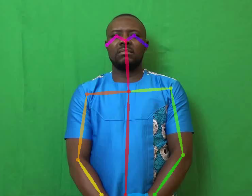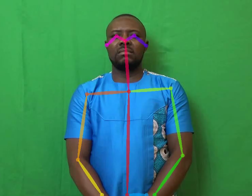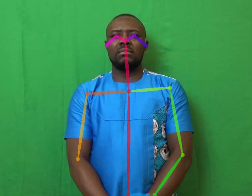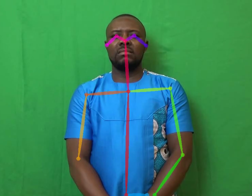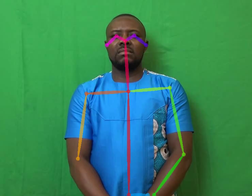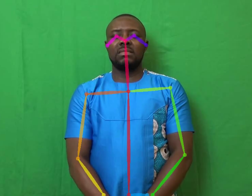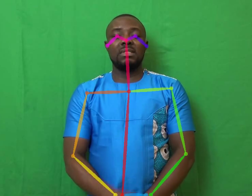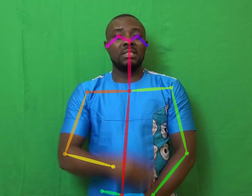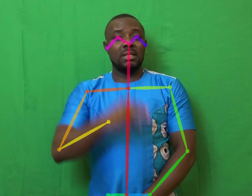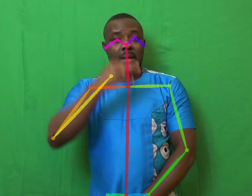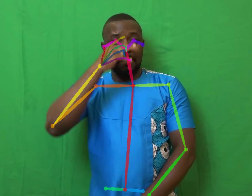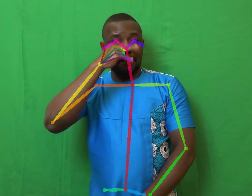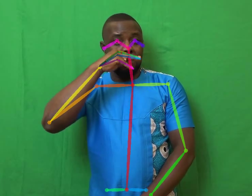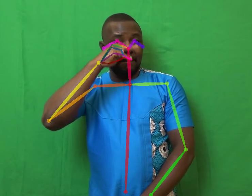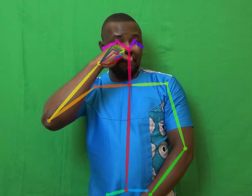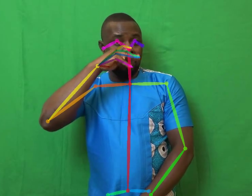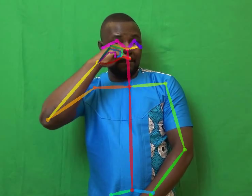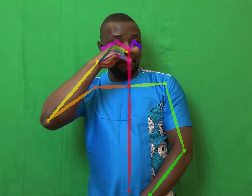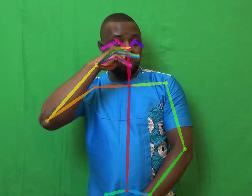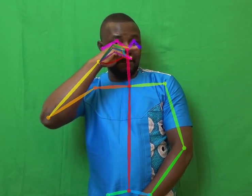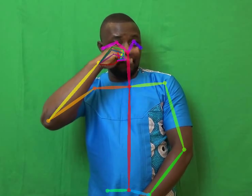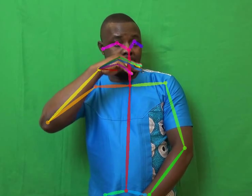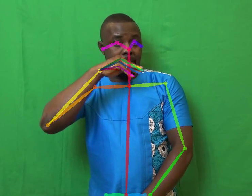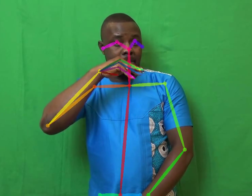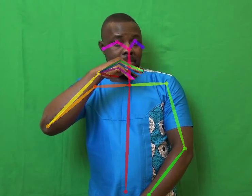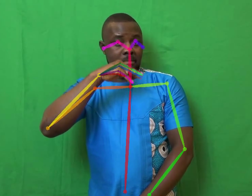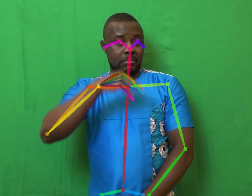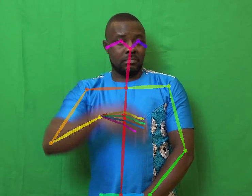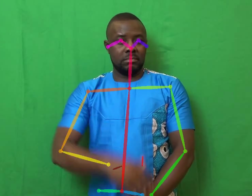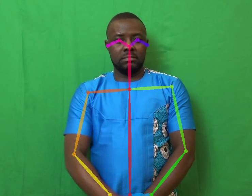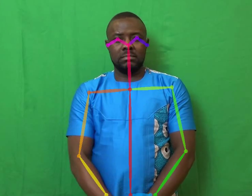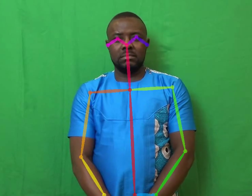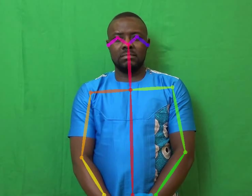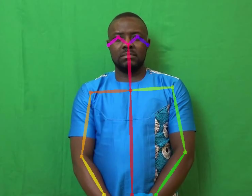mouse